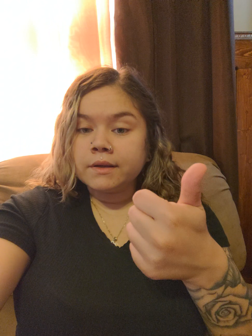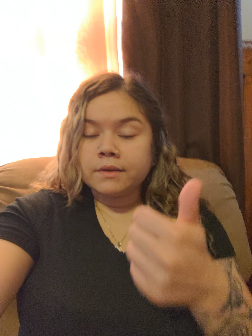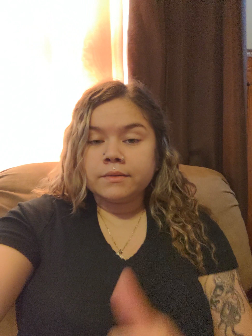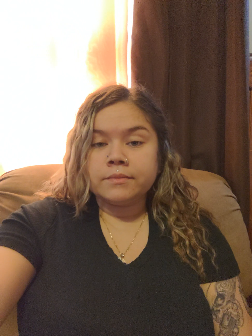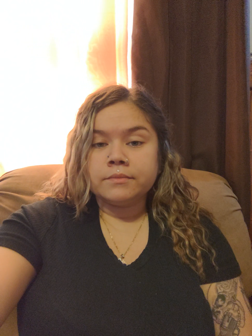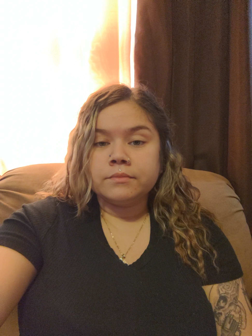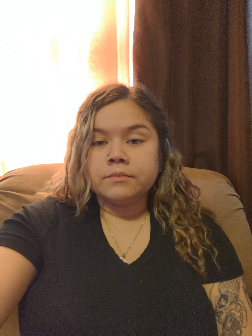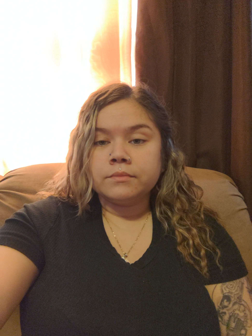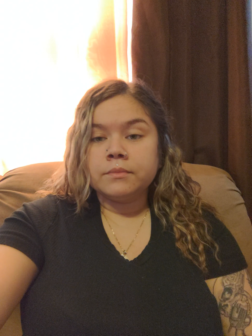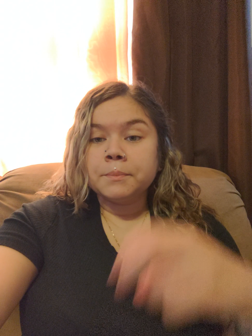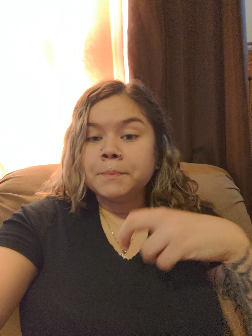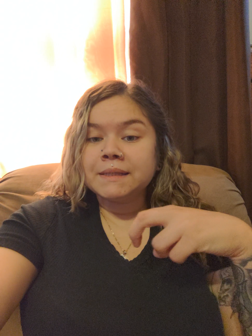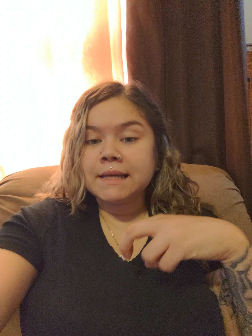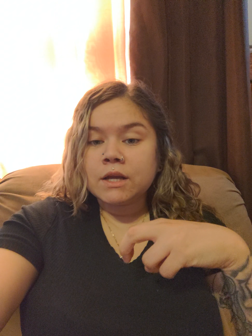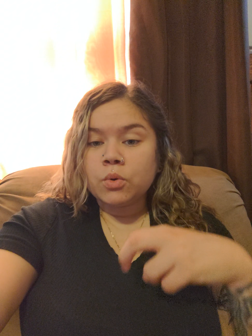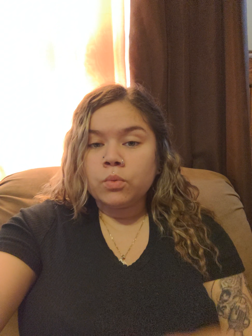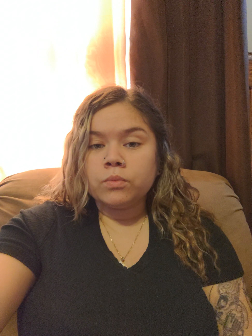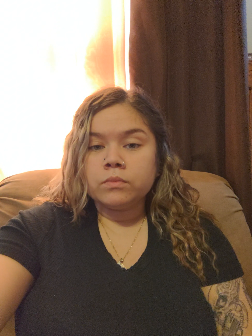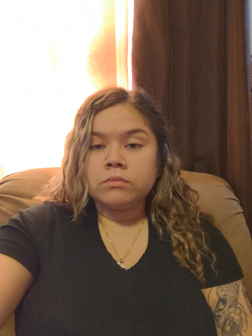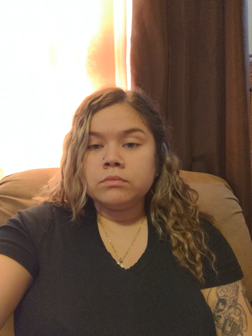potato